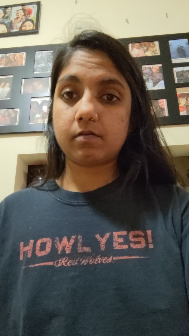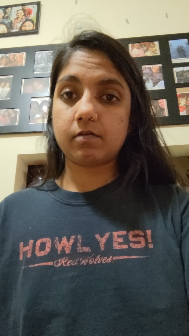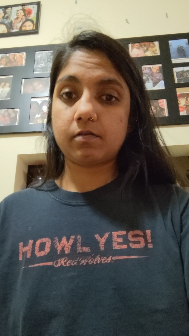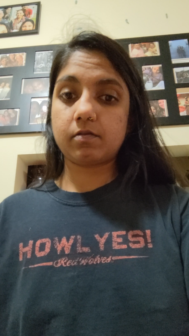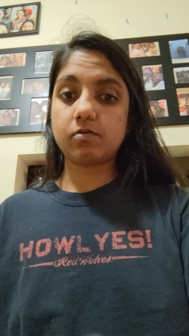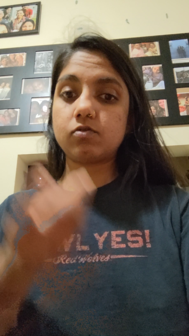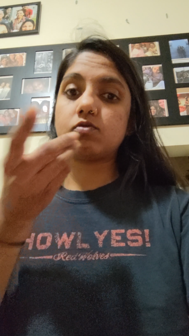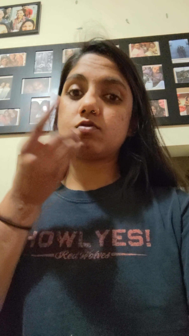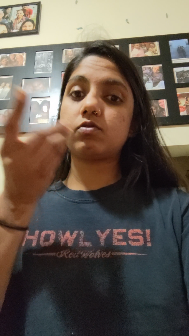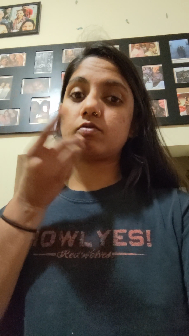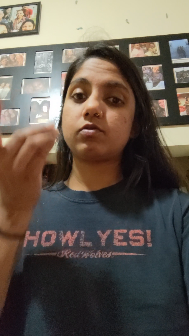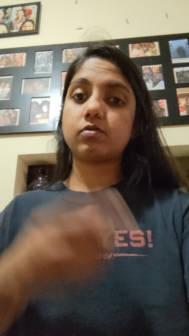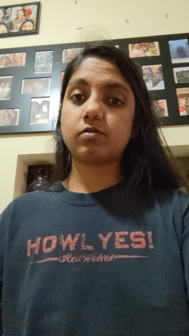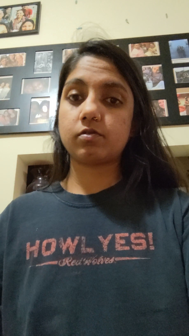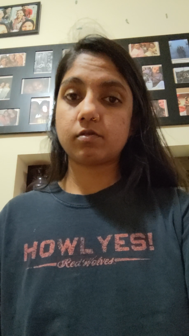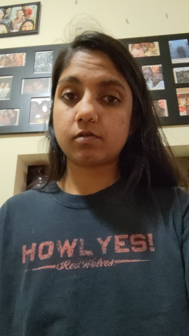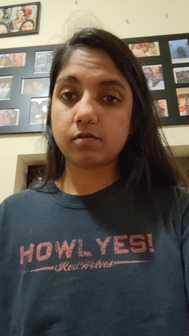dinner